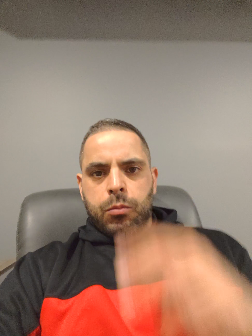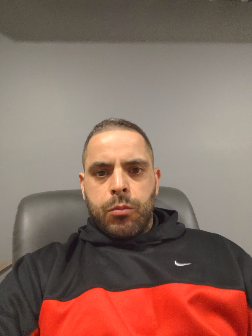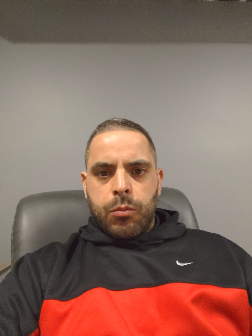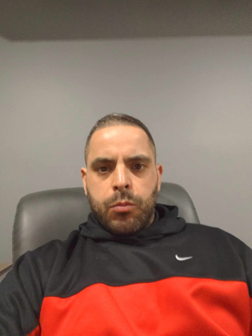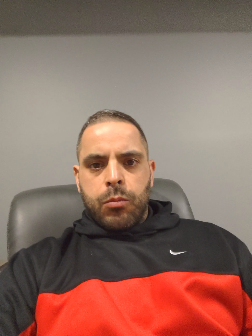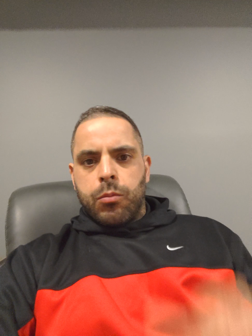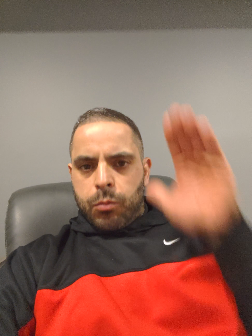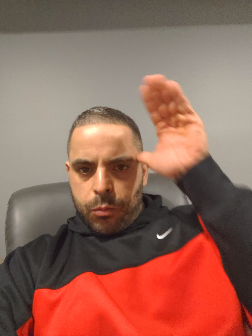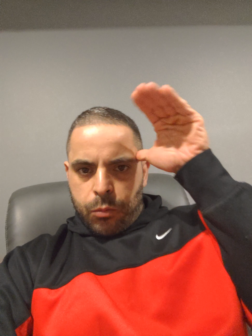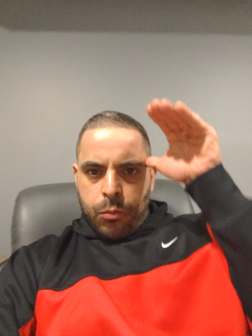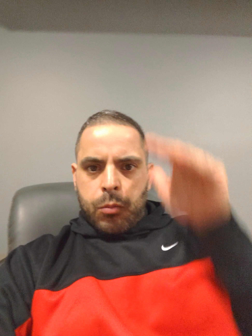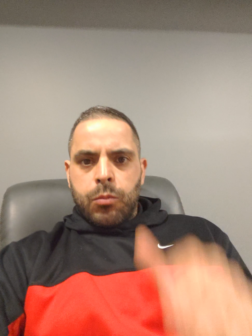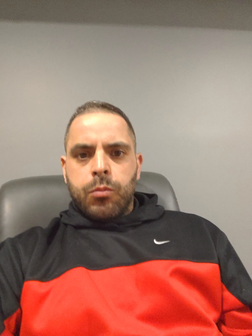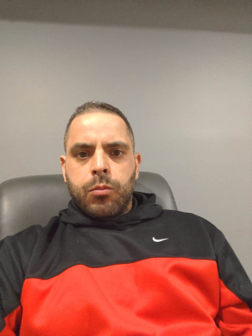donkey